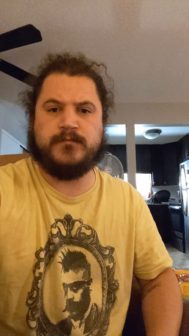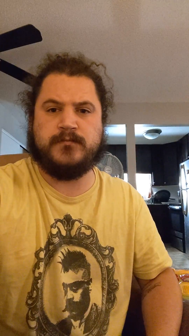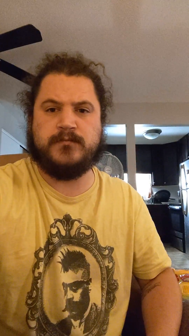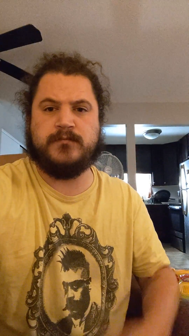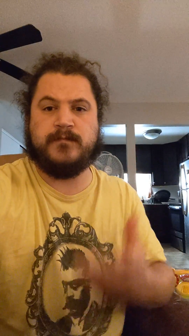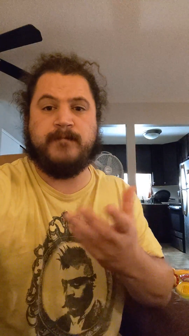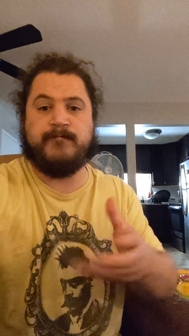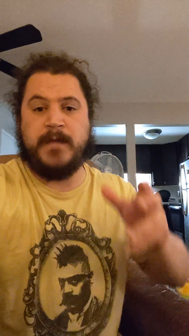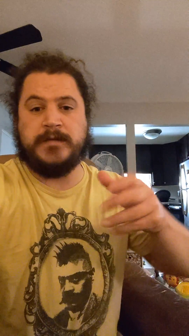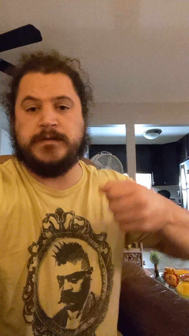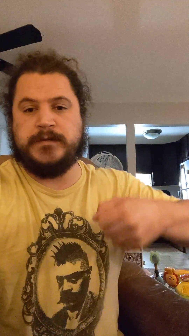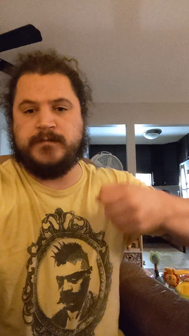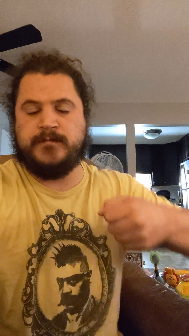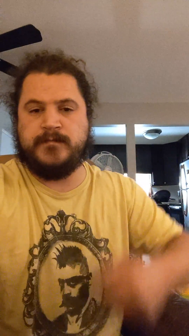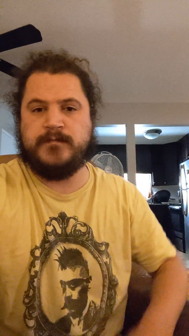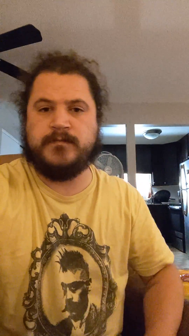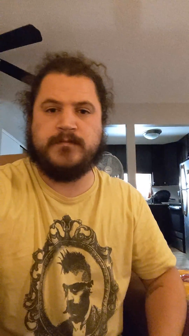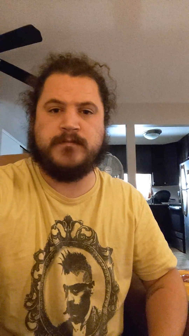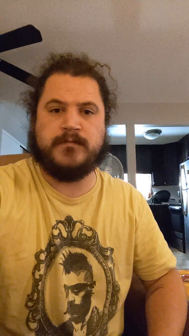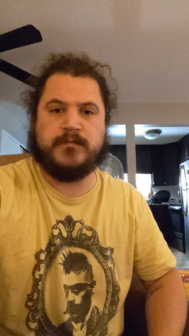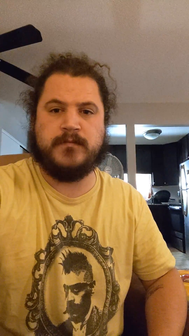basket